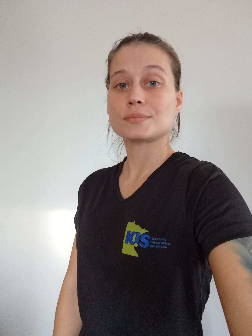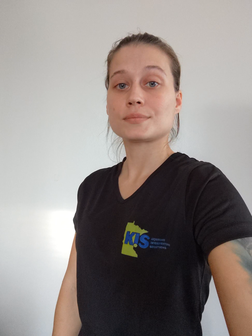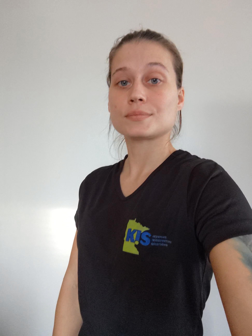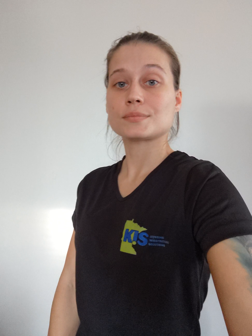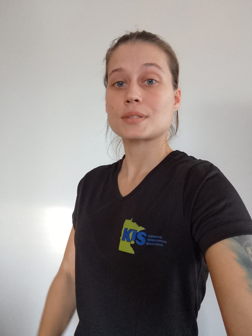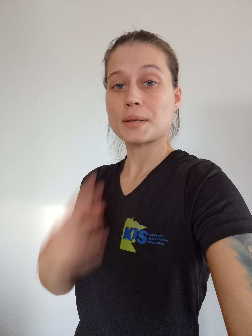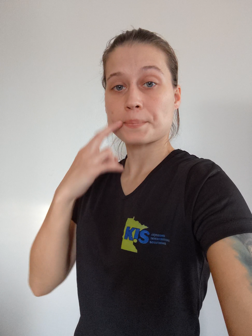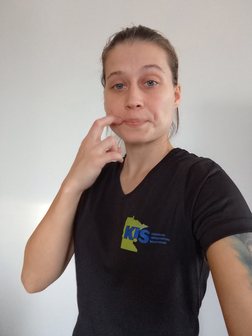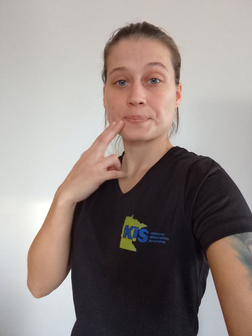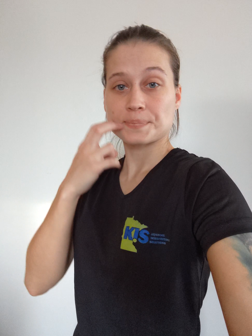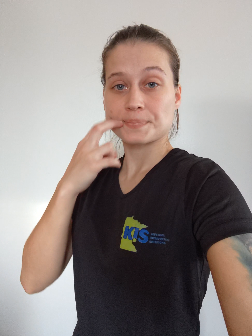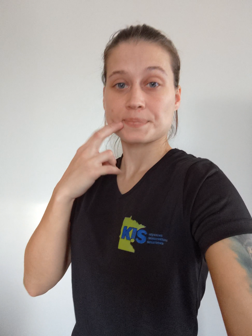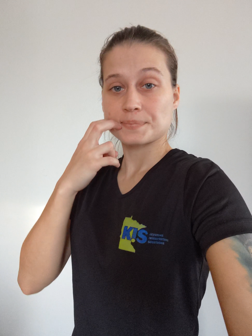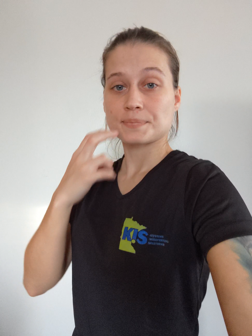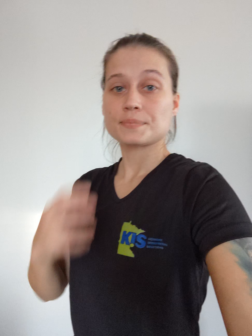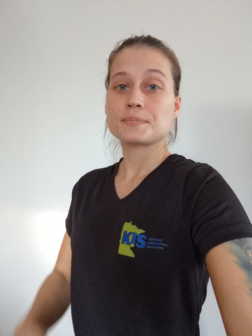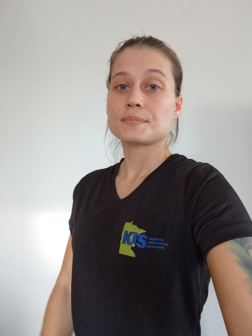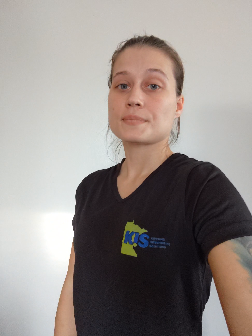gum